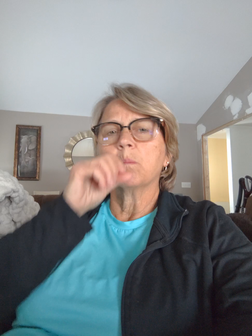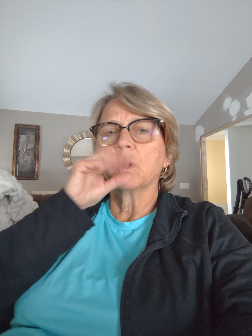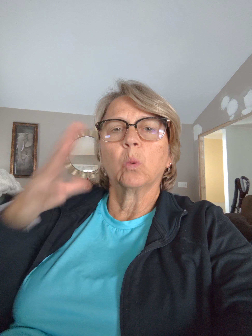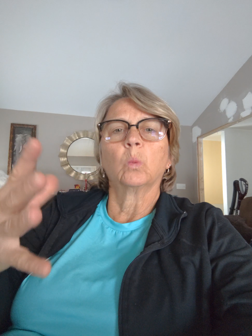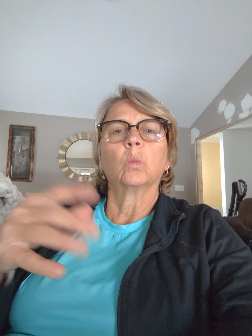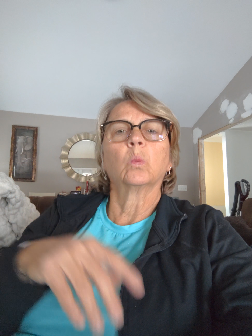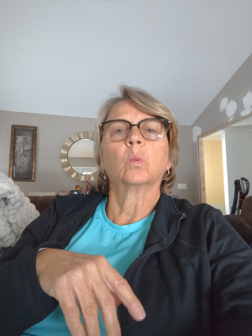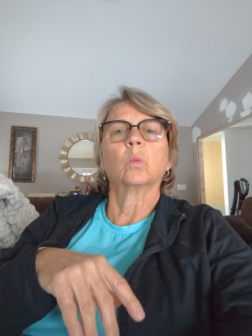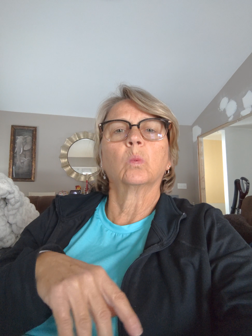balloon